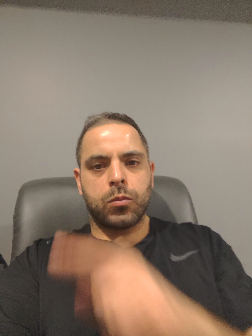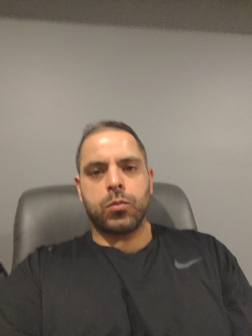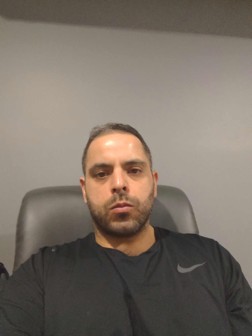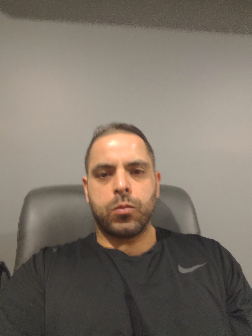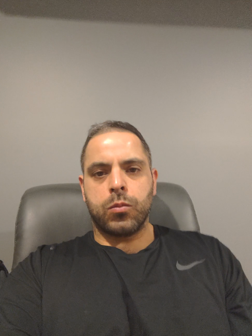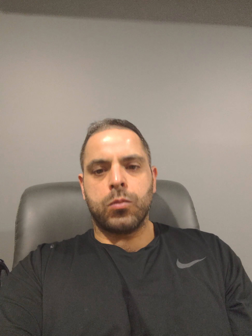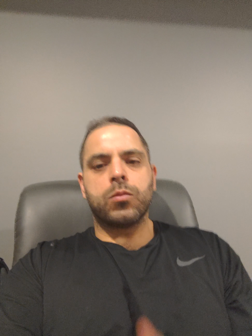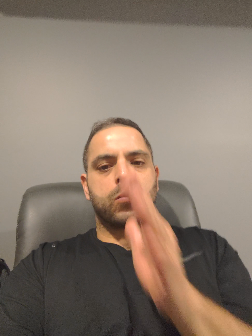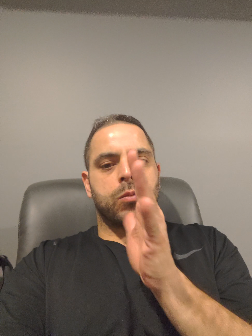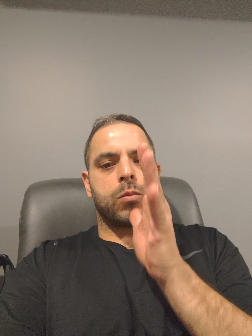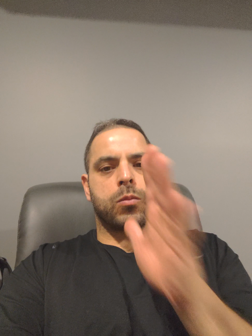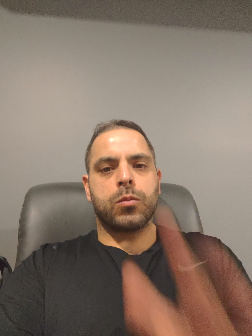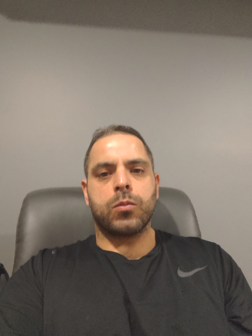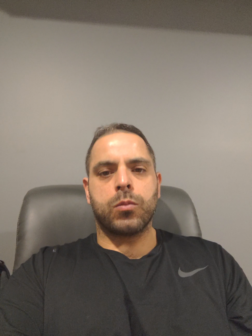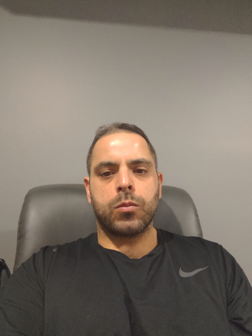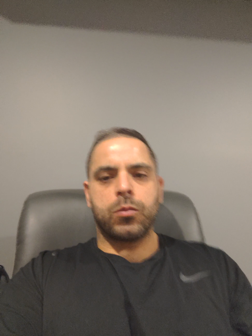mom